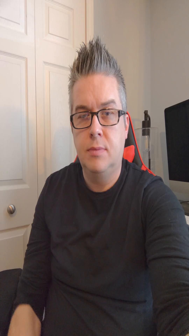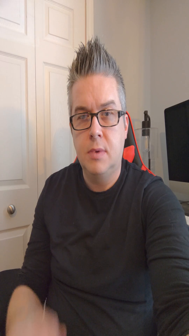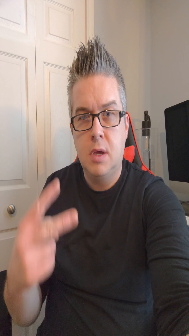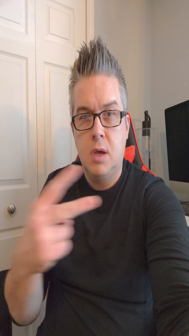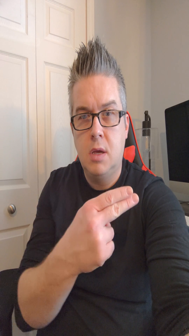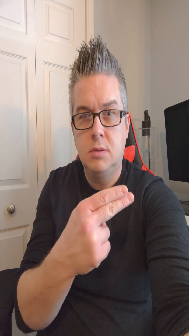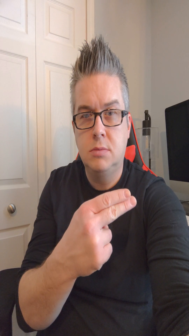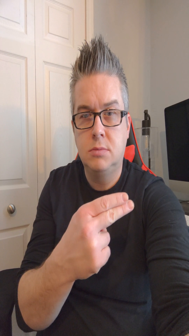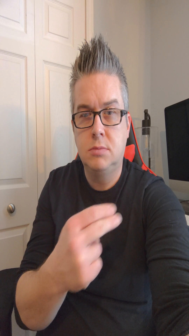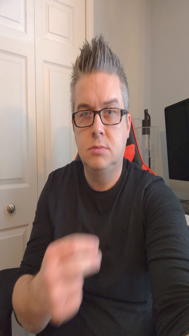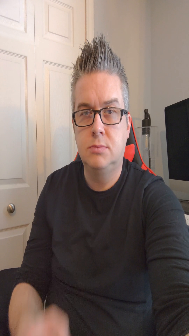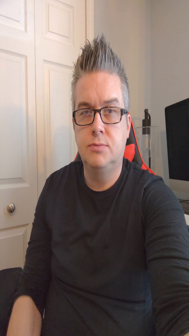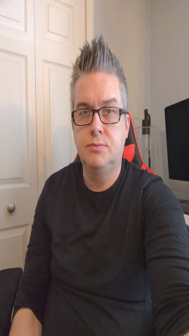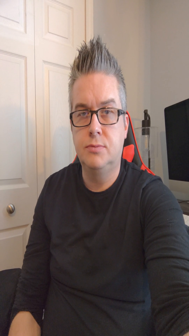cut